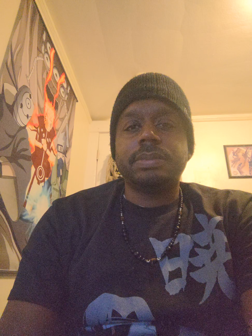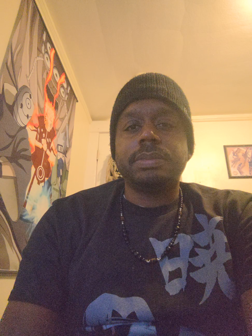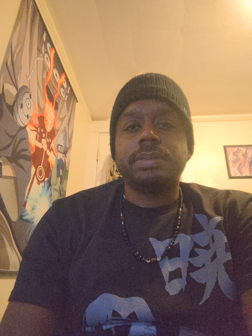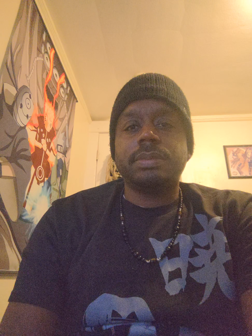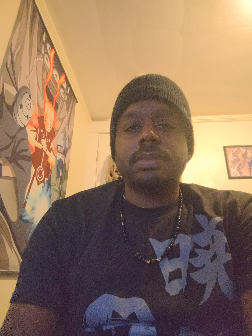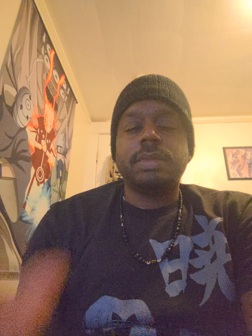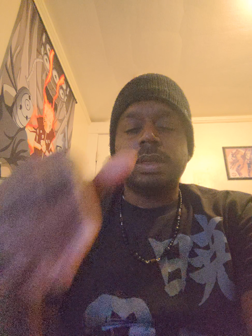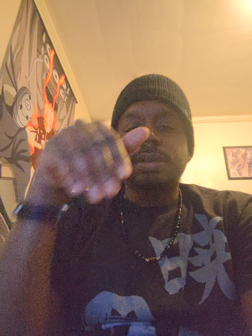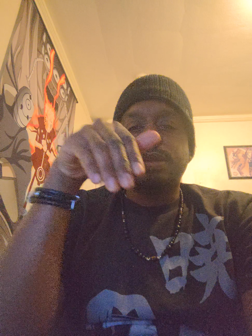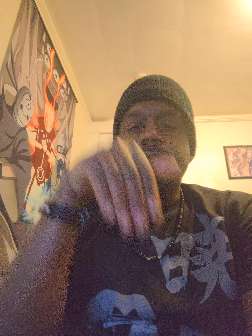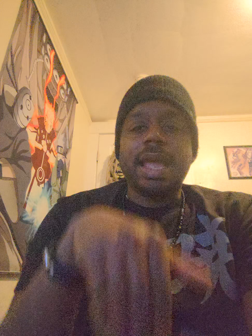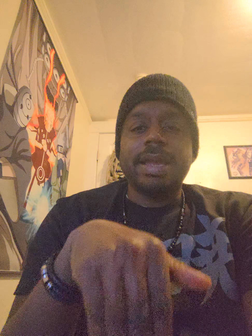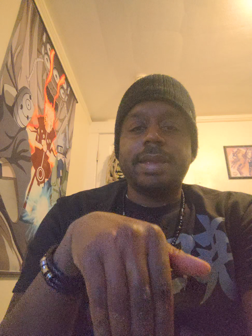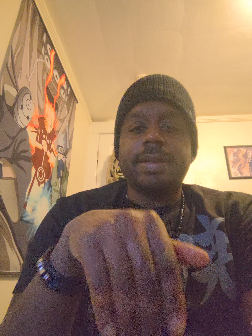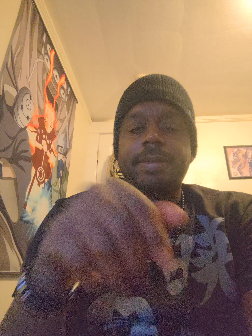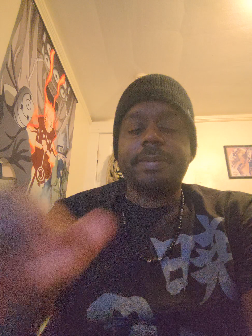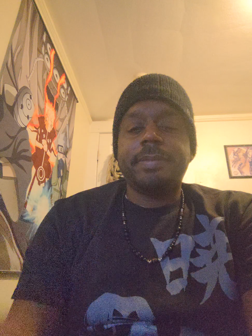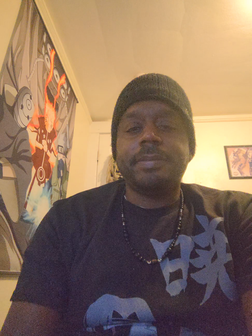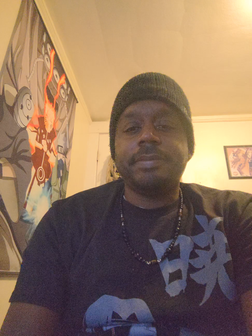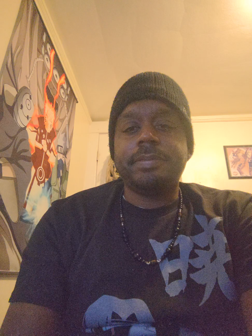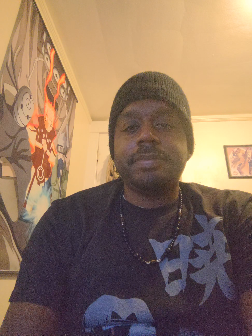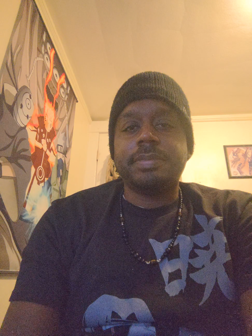night